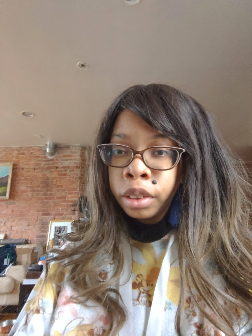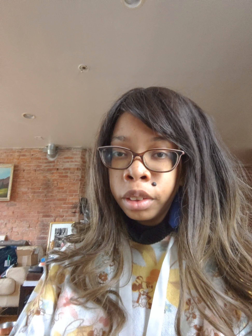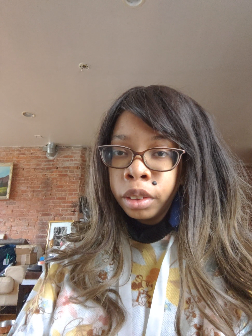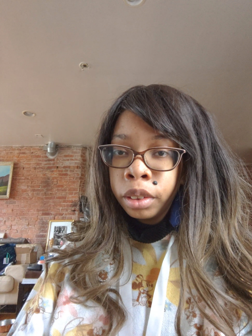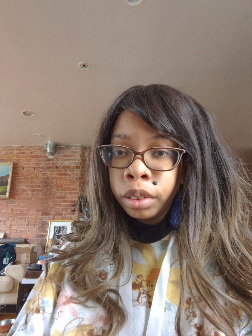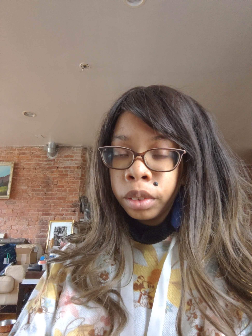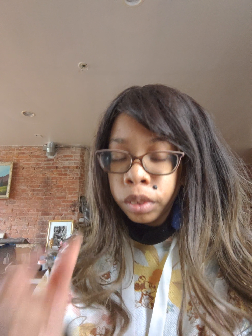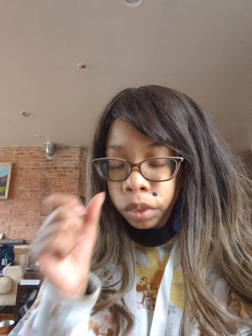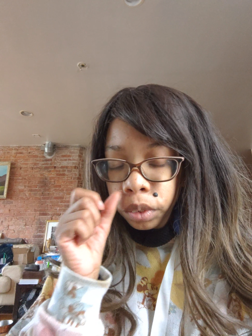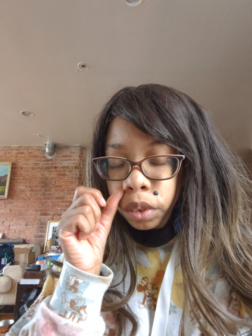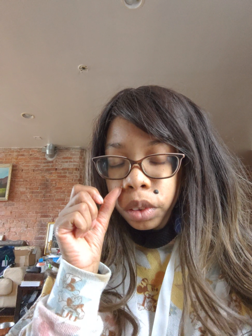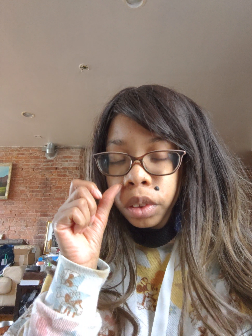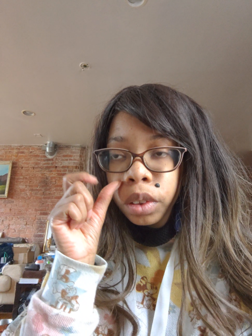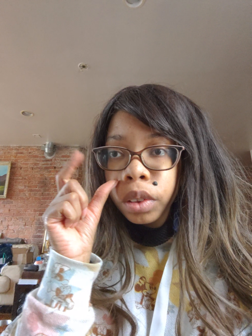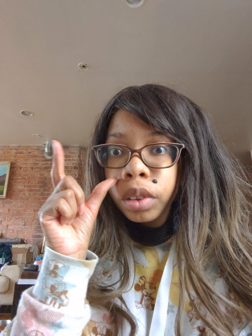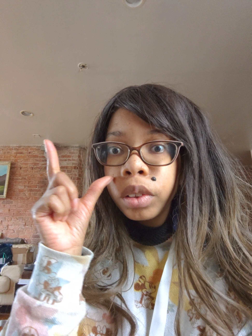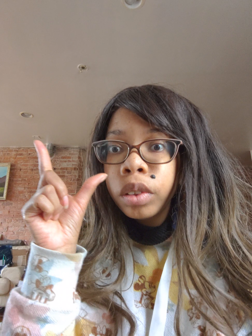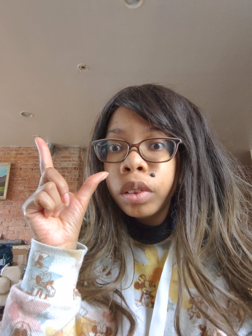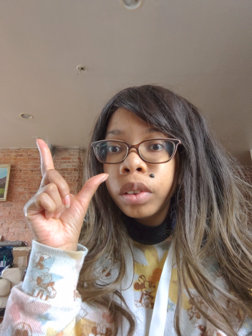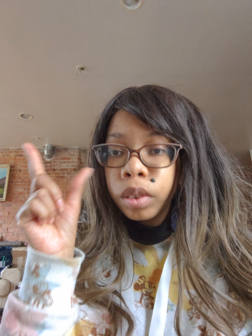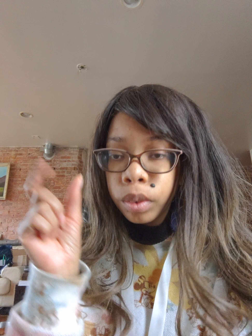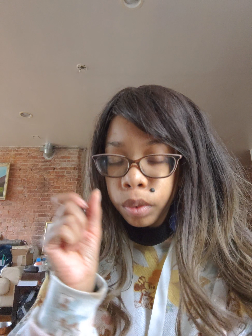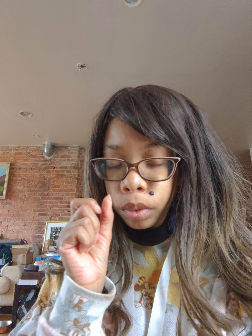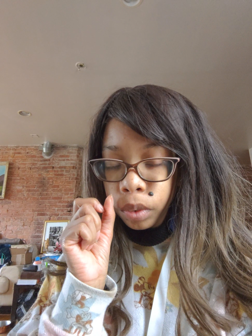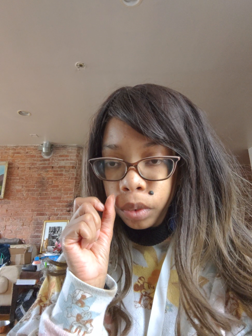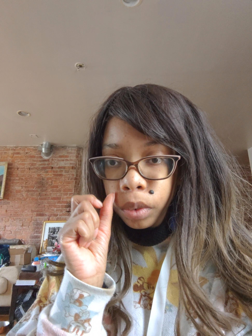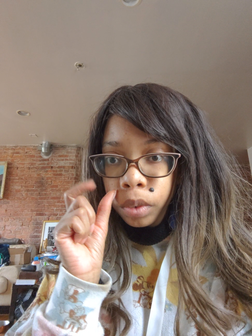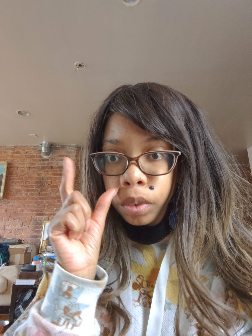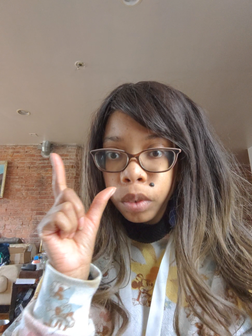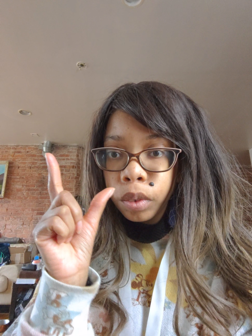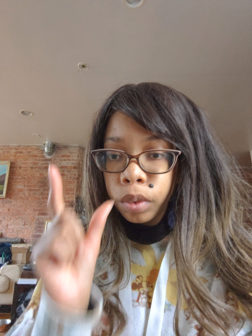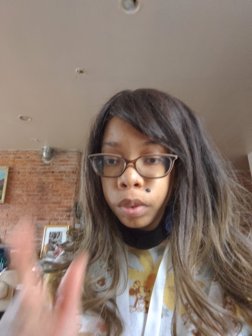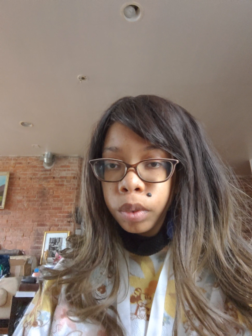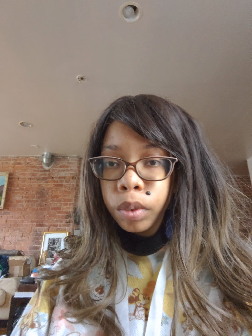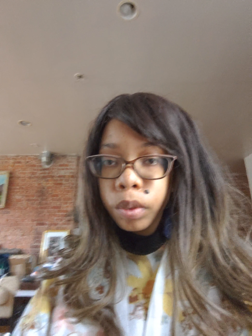wake